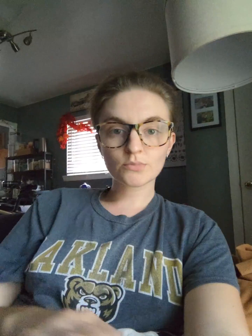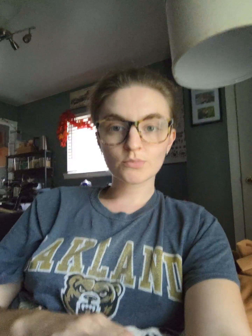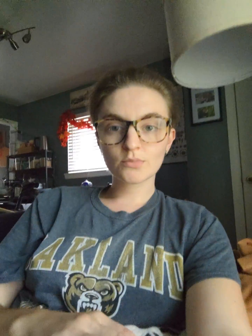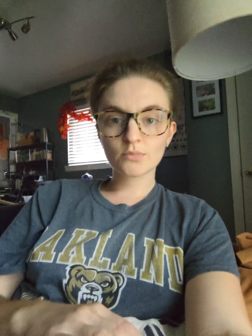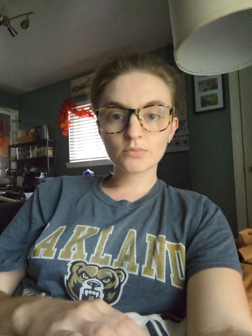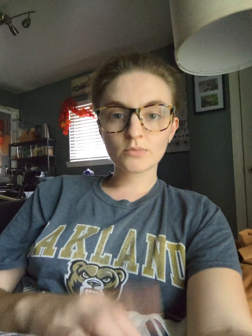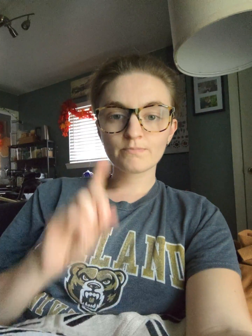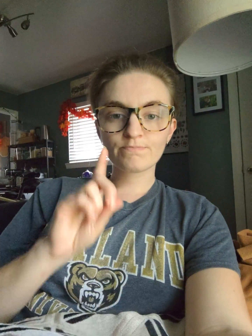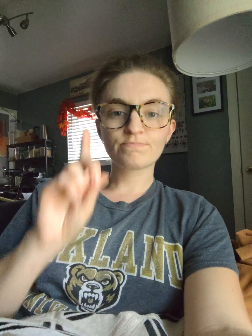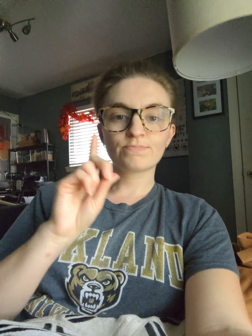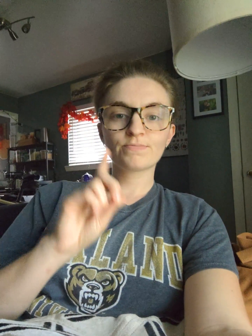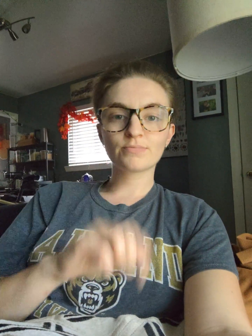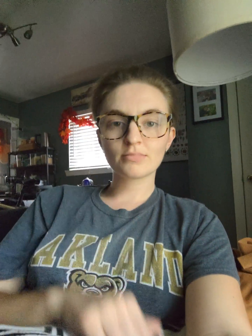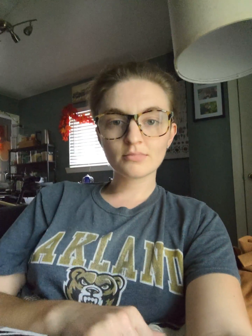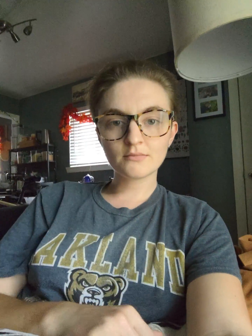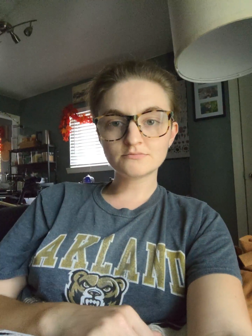bump